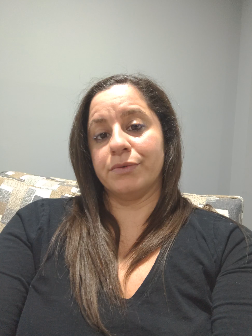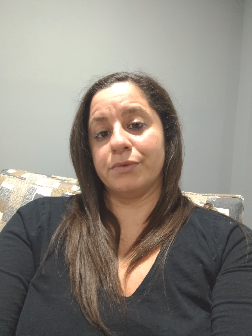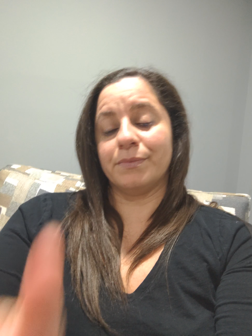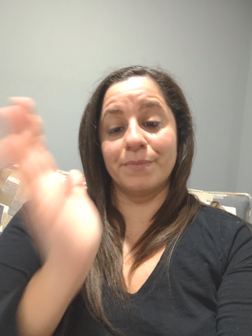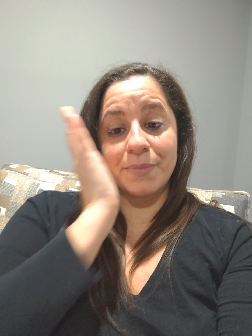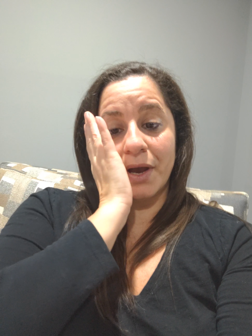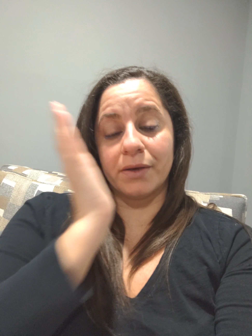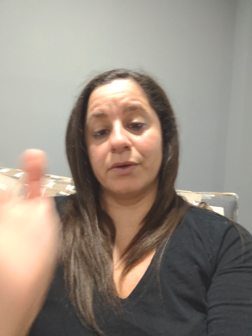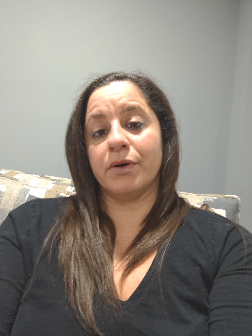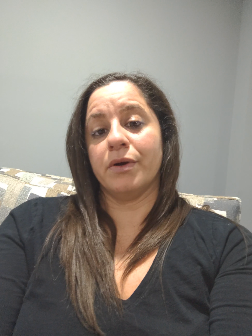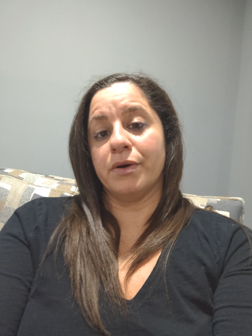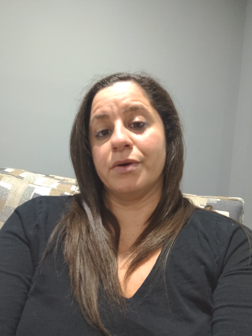bed